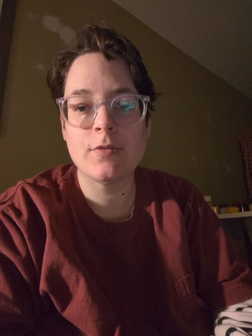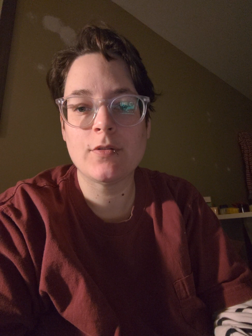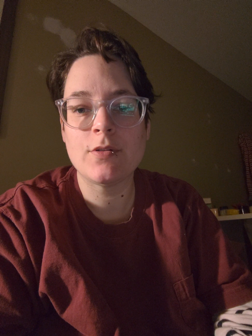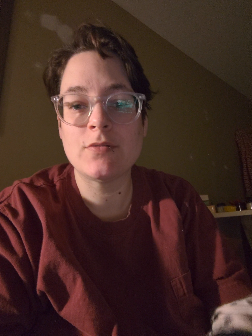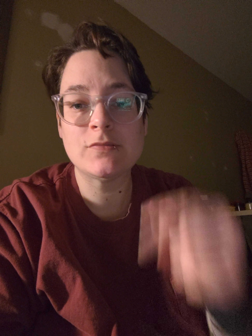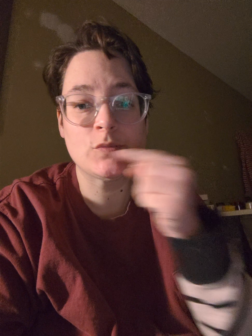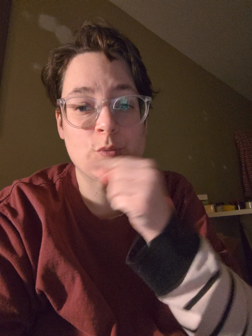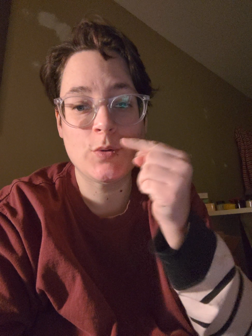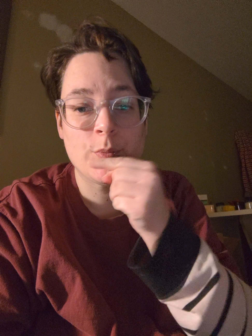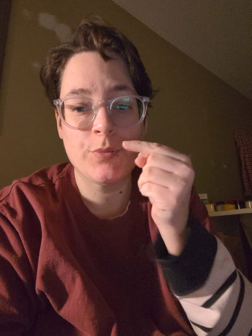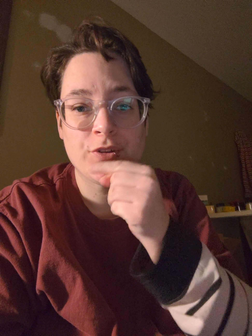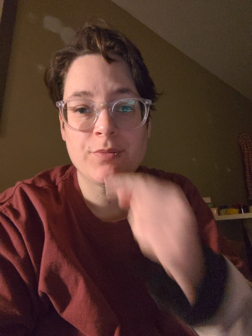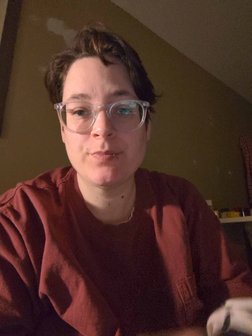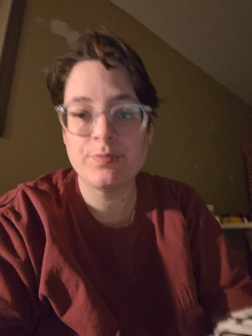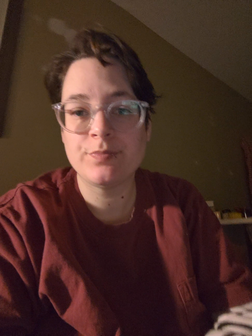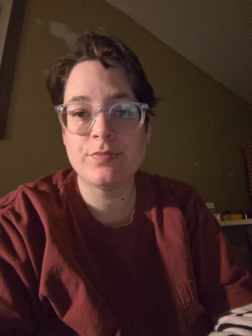toothbrush